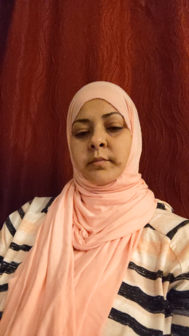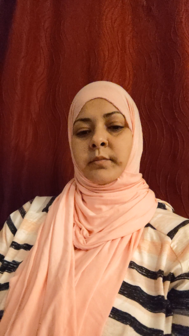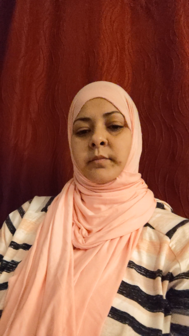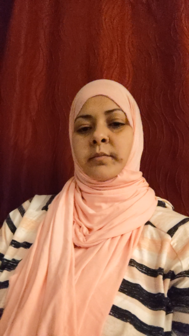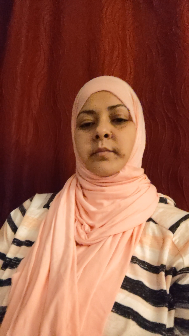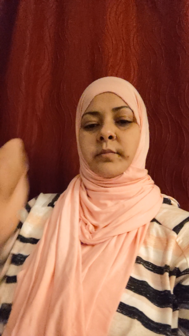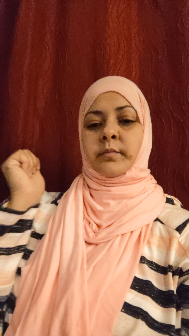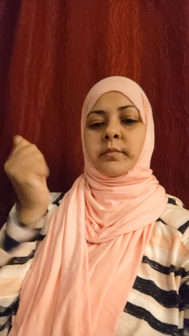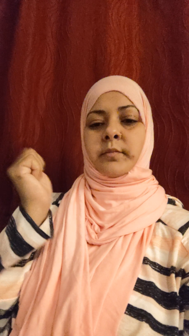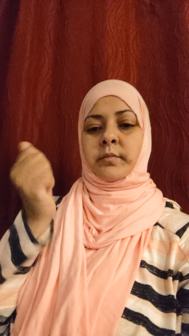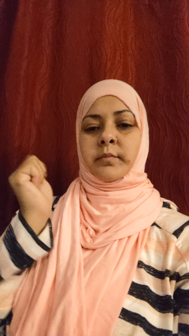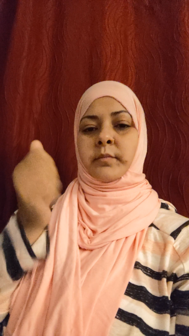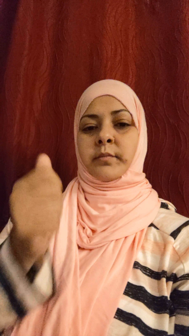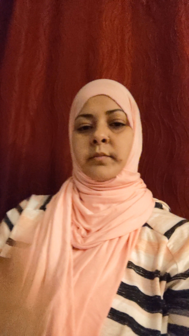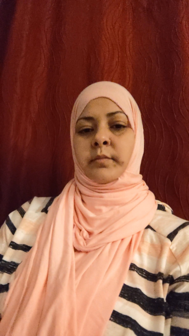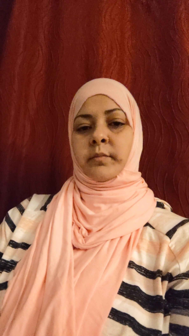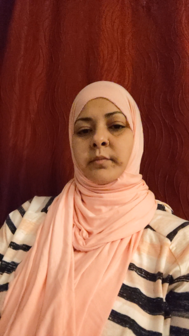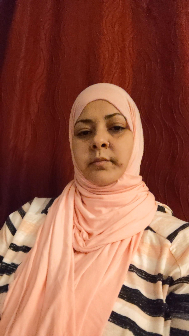bat